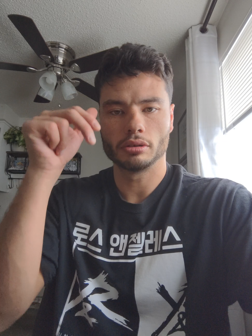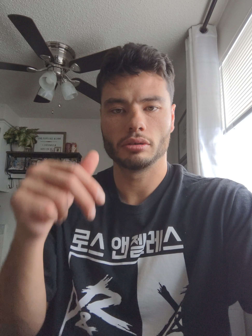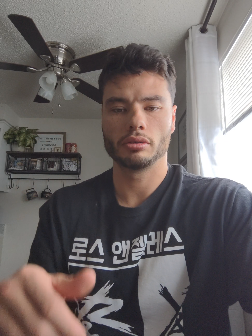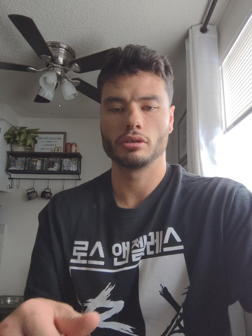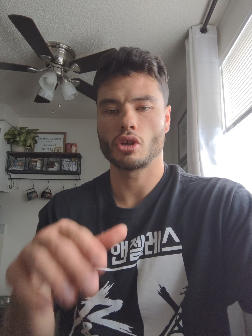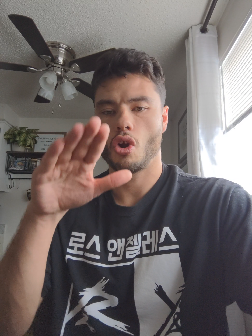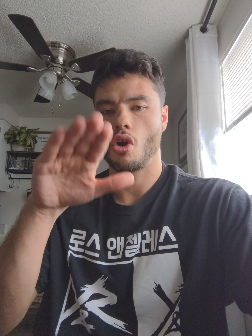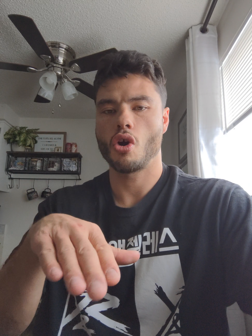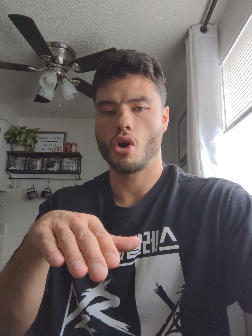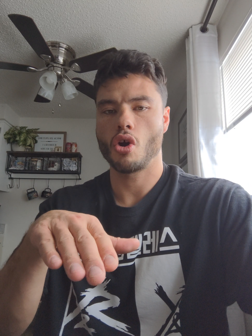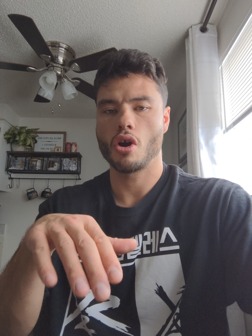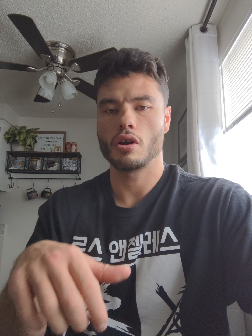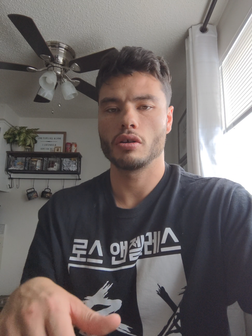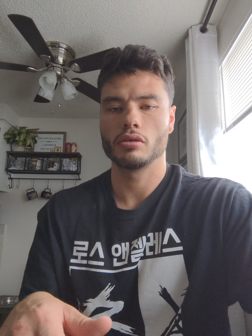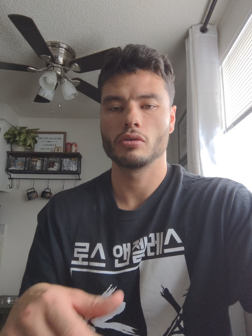on